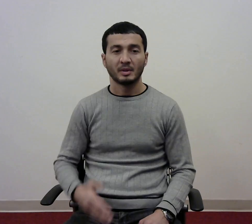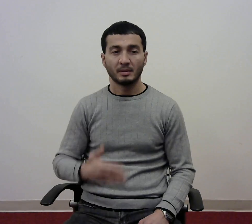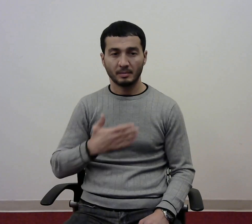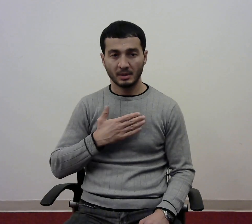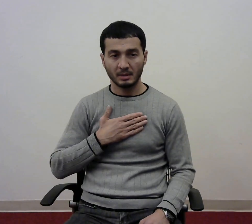mən